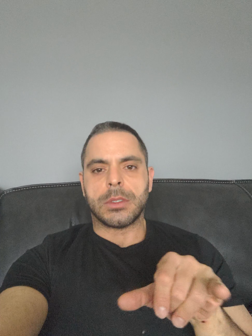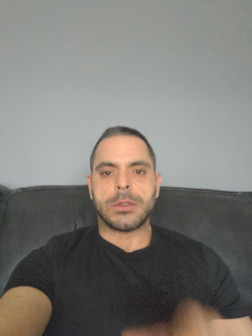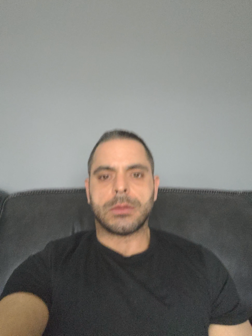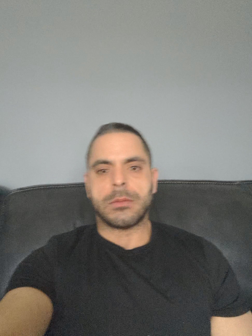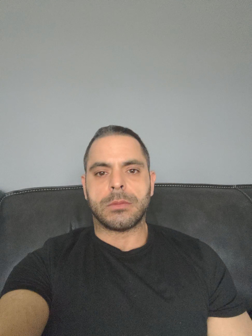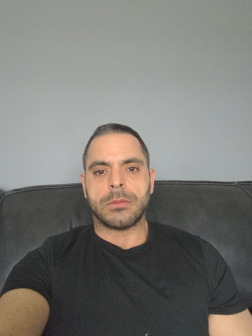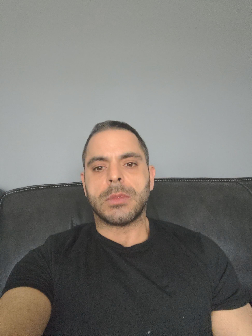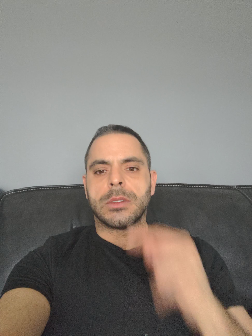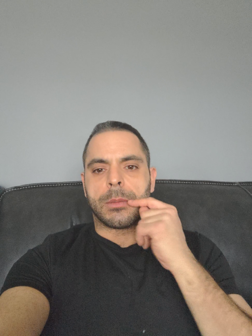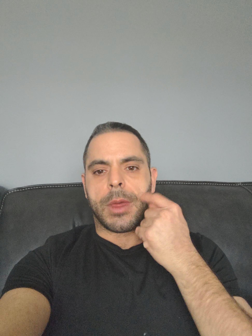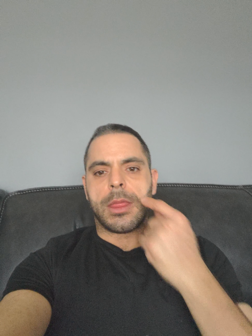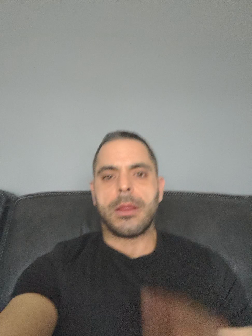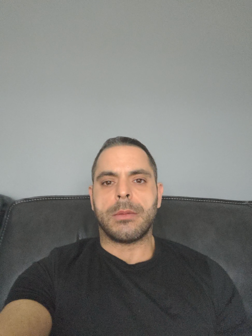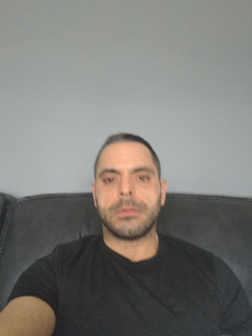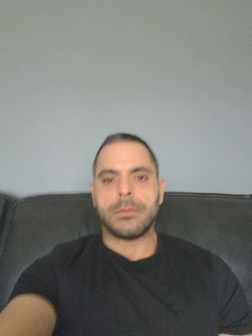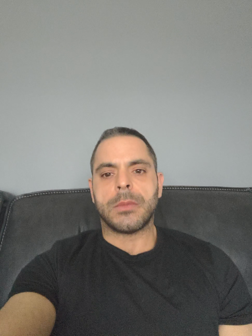smile